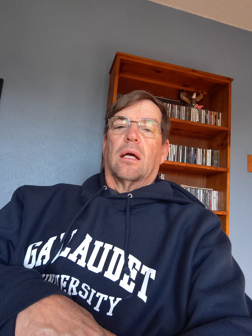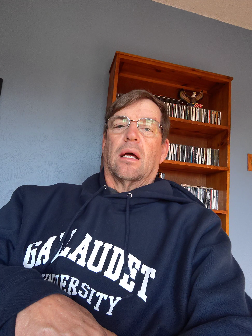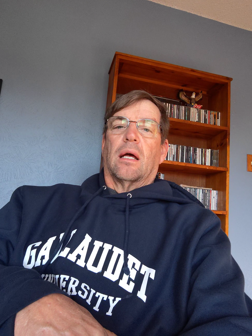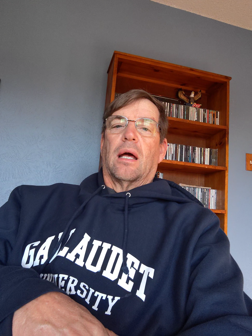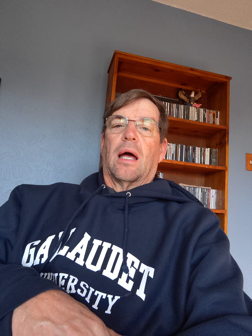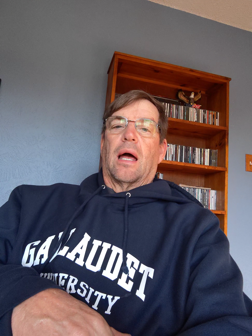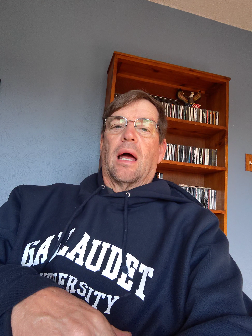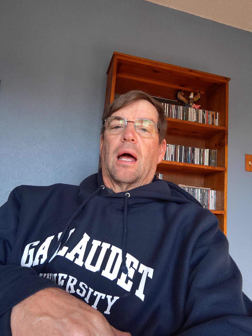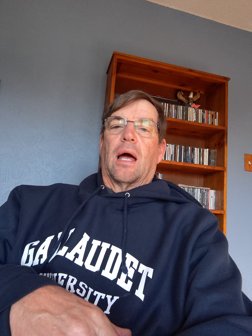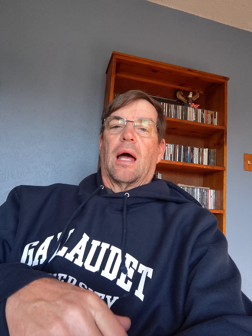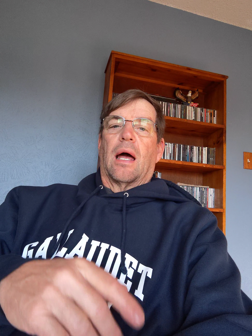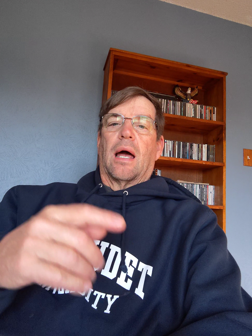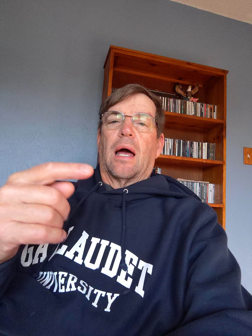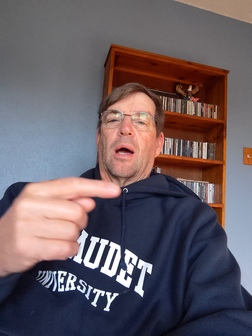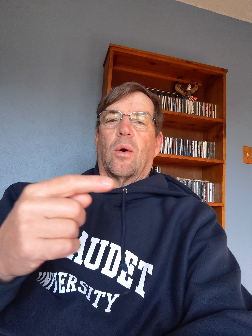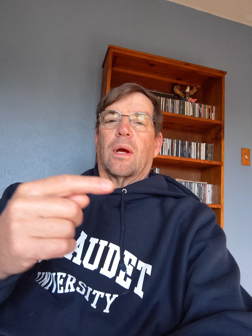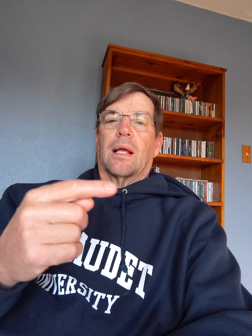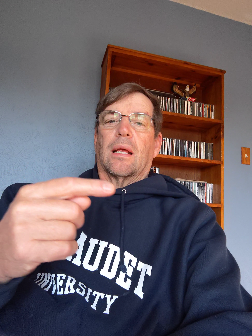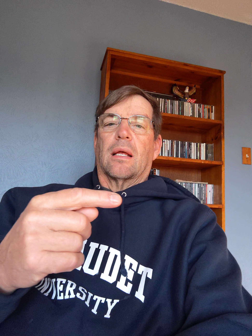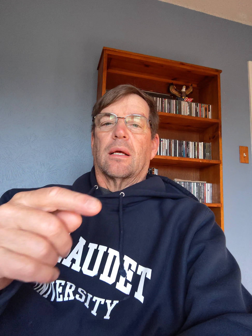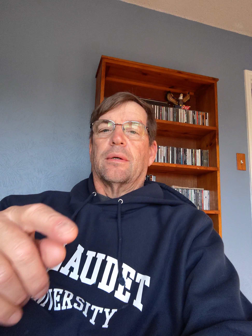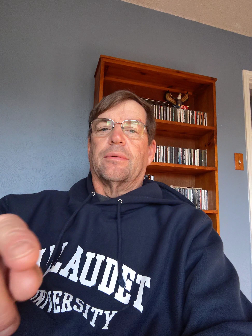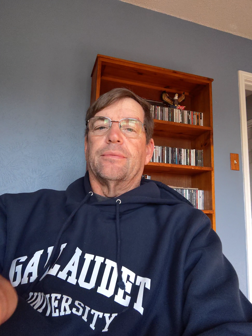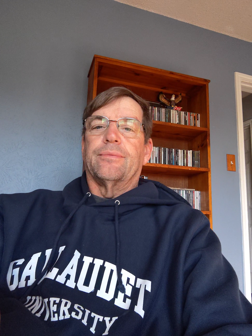owie